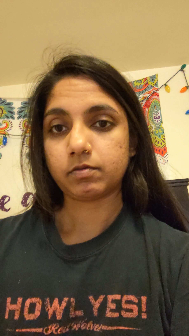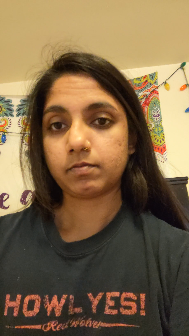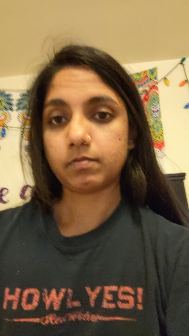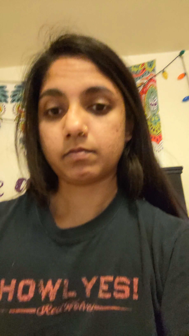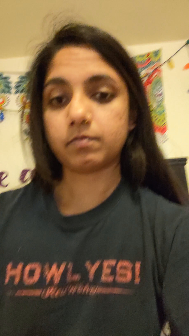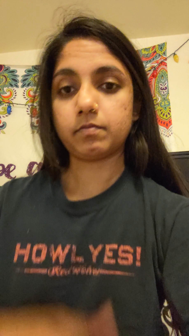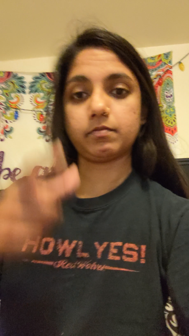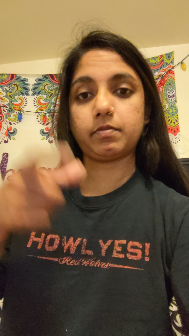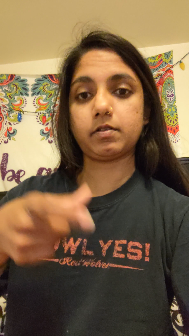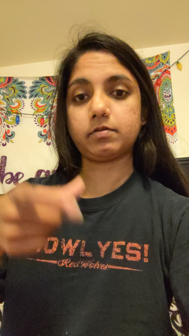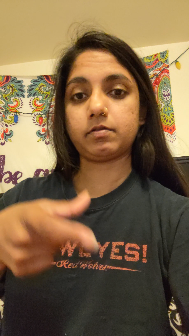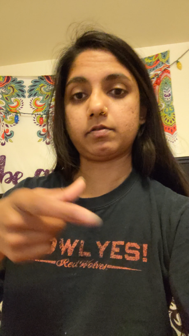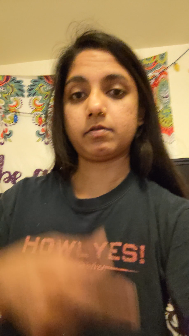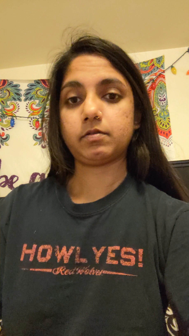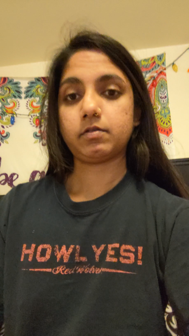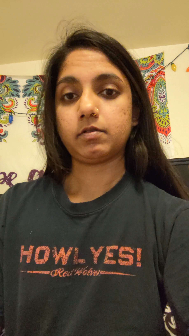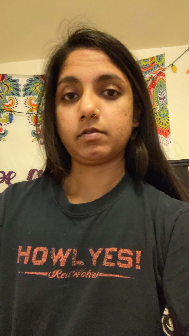plate